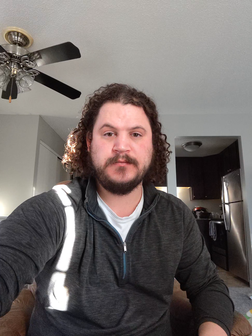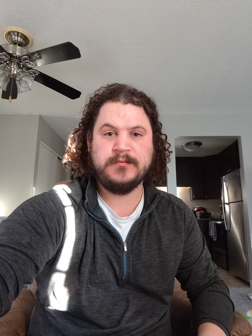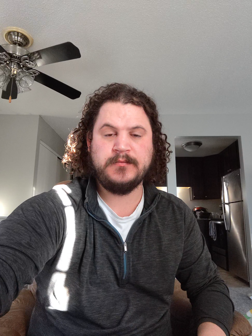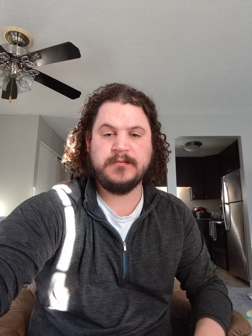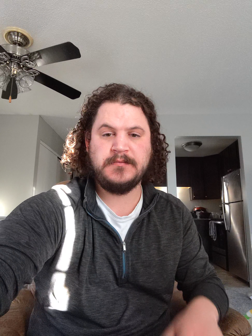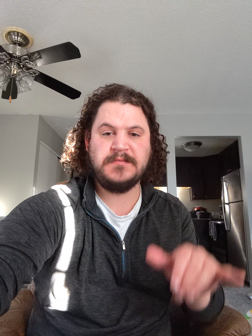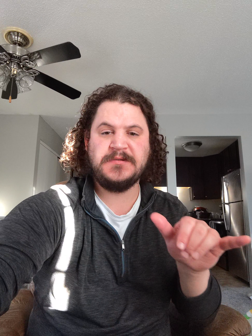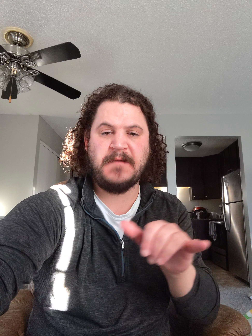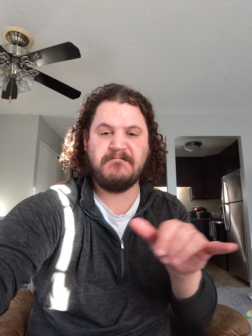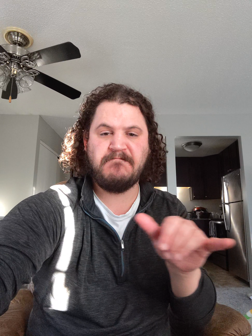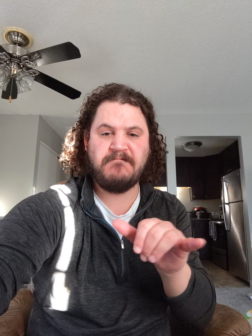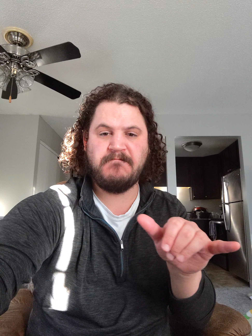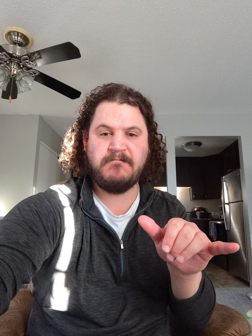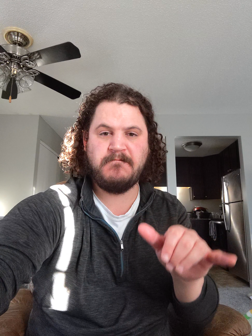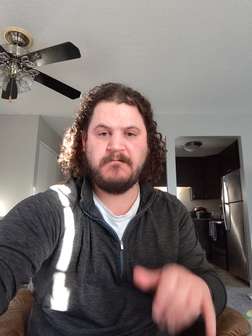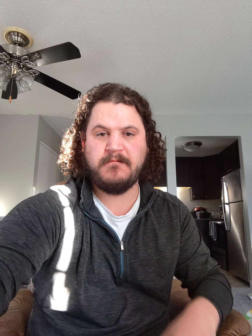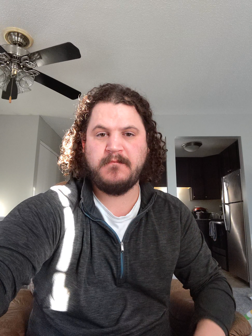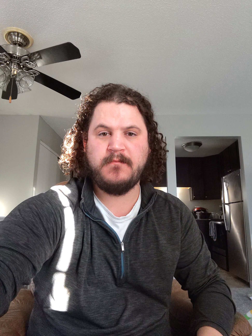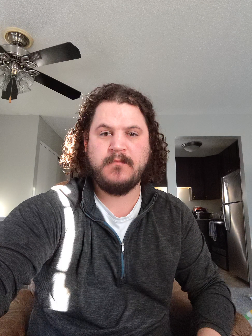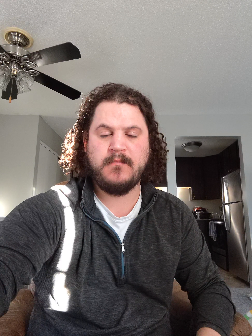same